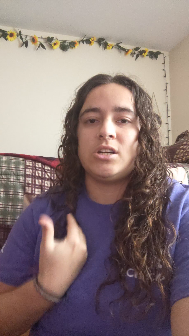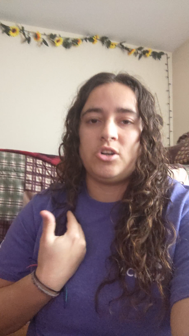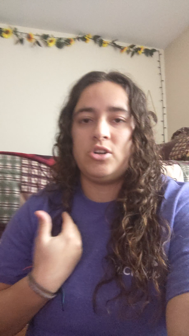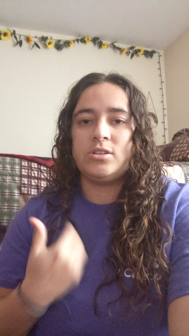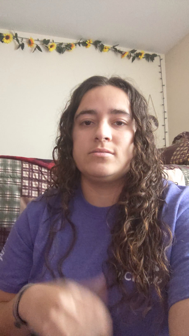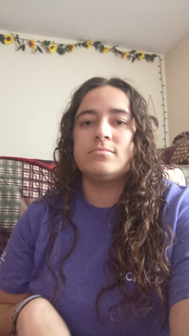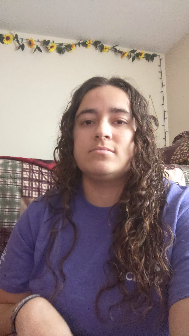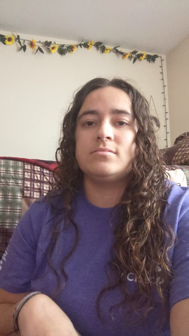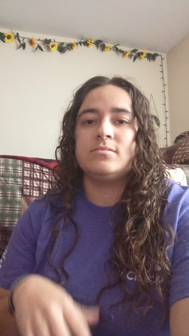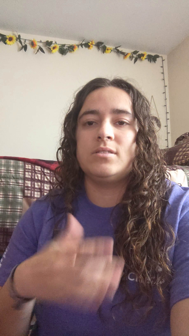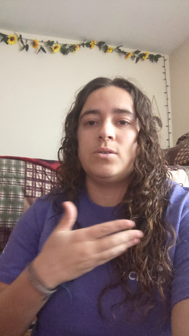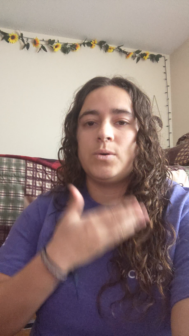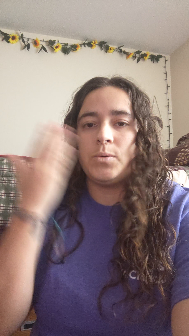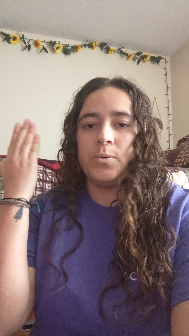all gone